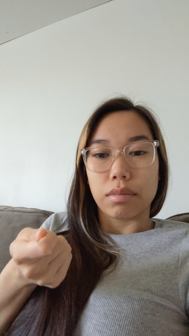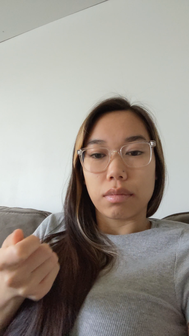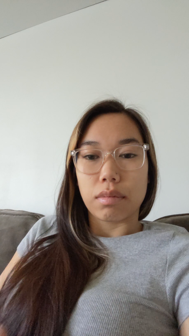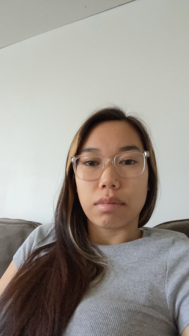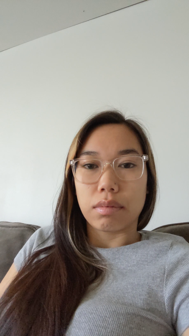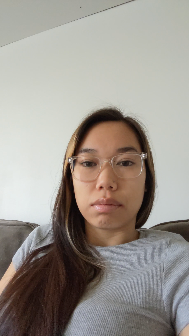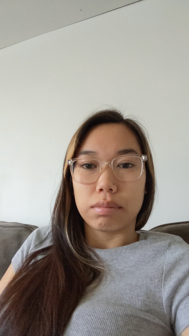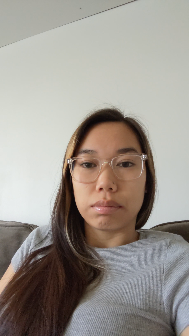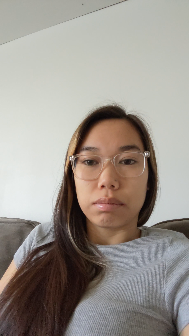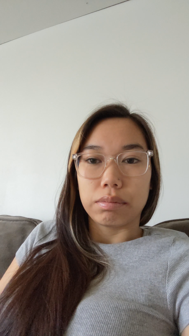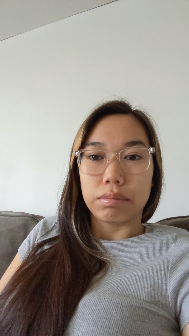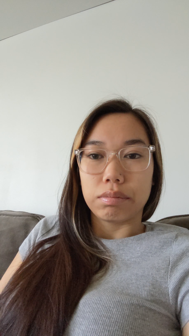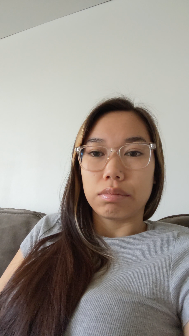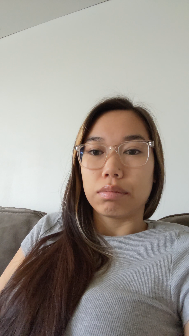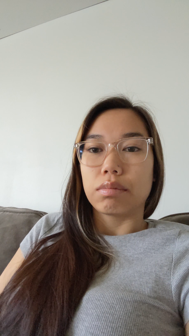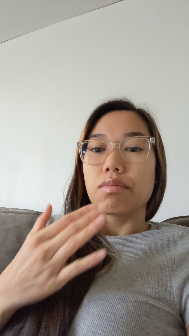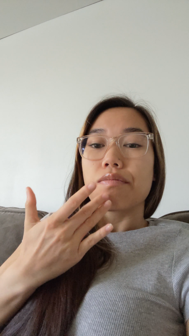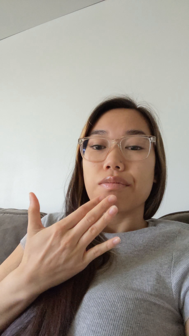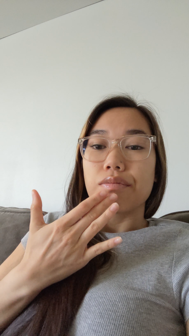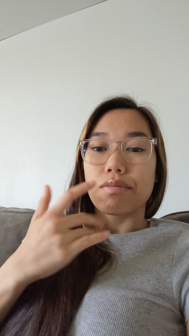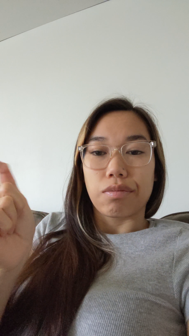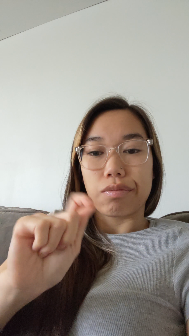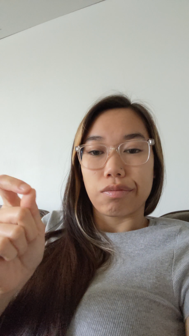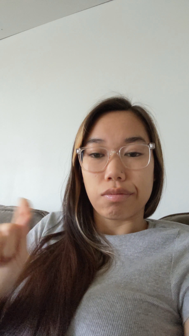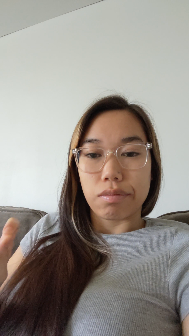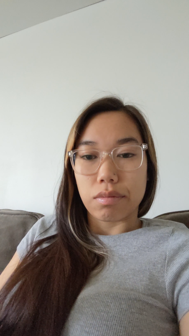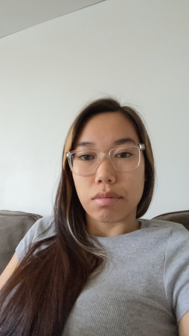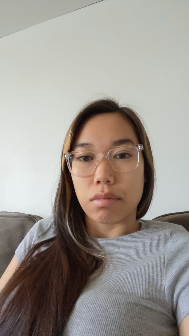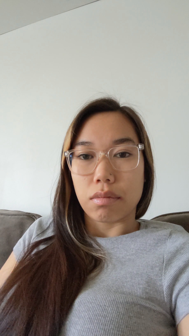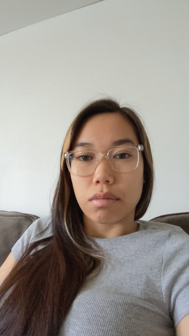crayon